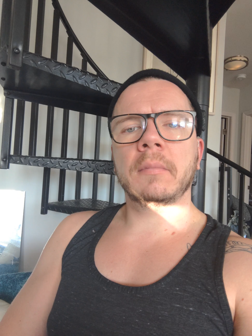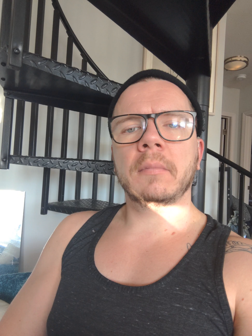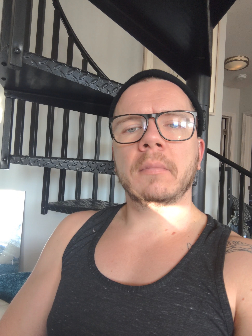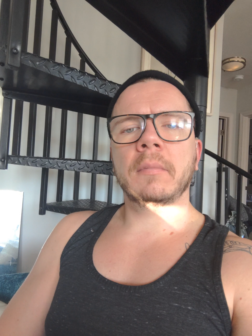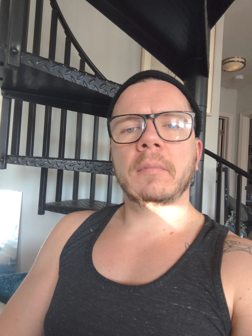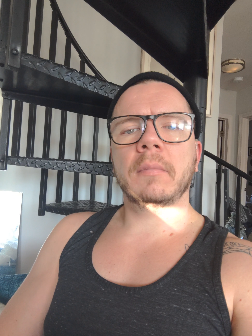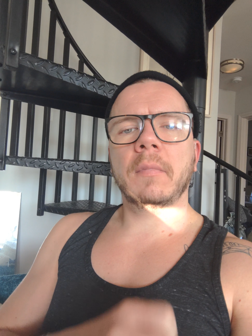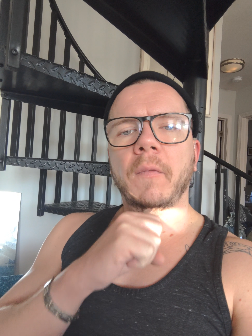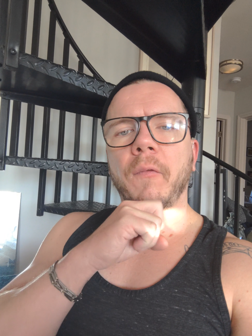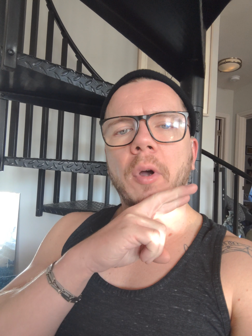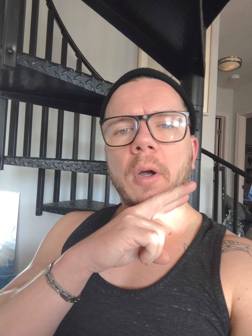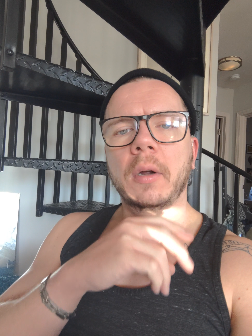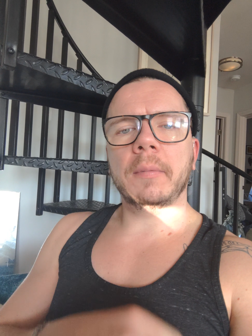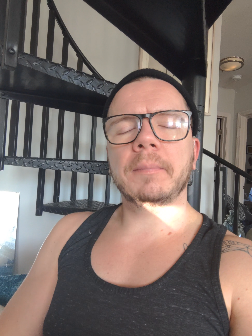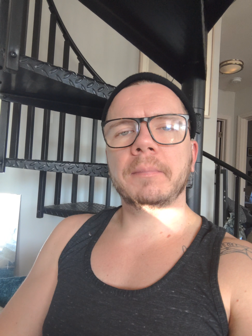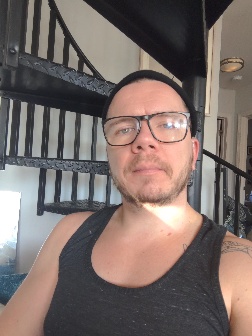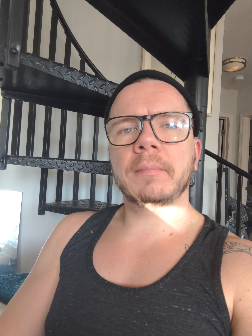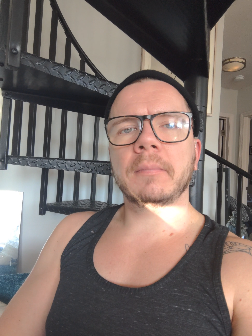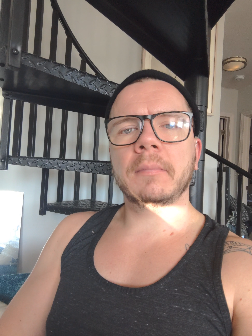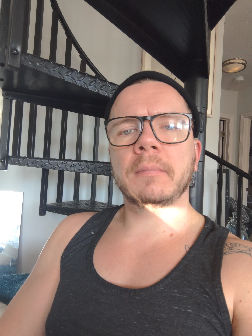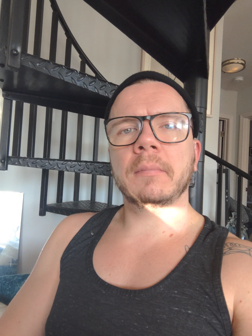frog